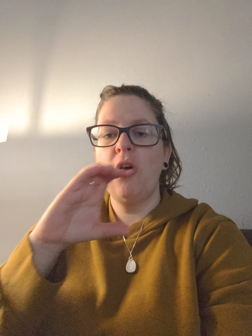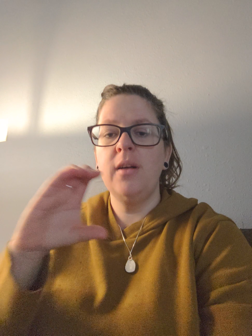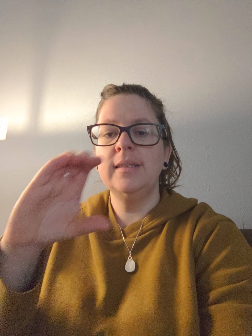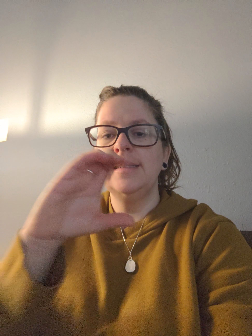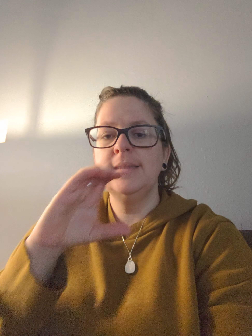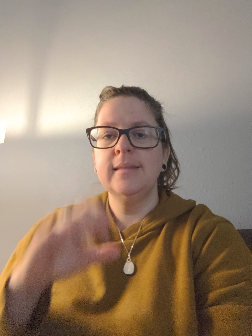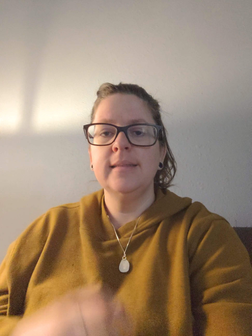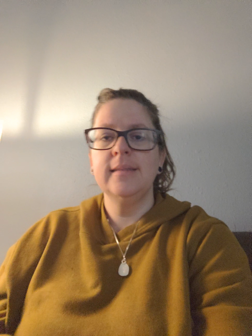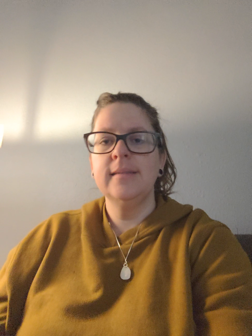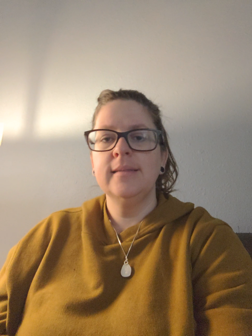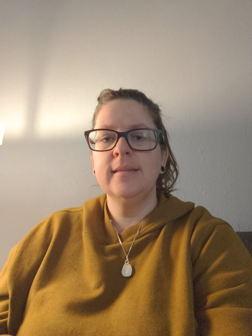chocolate